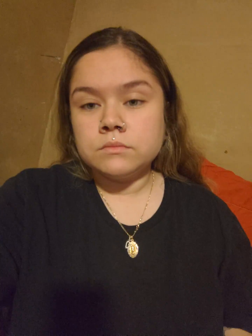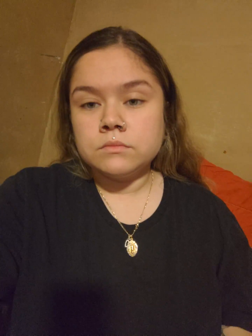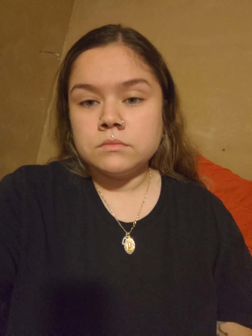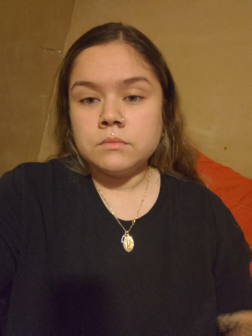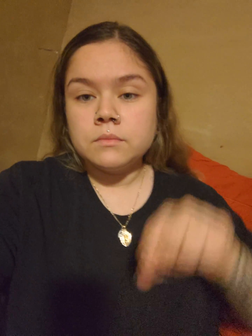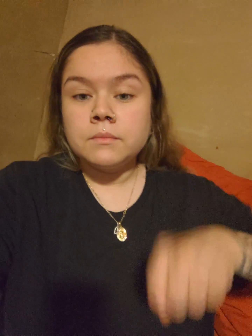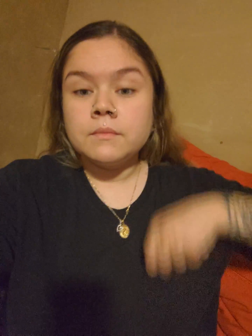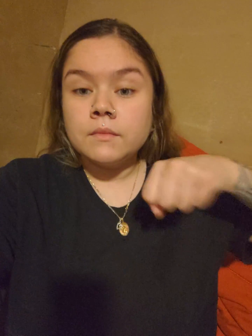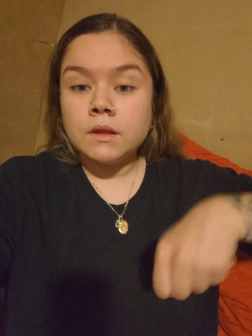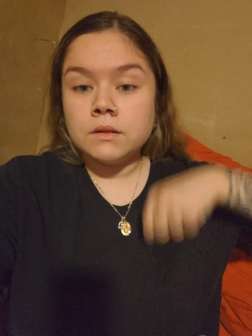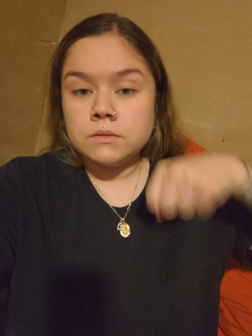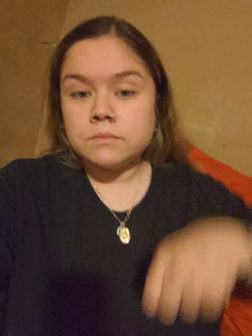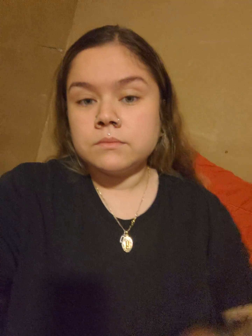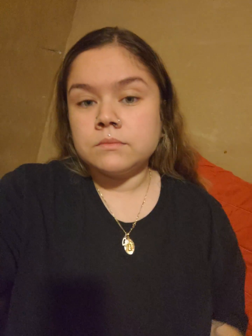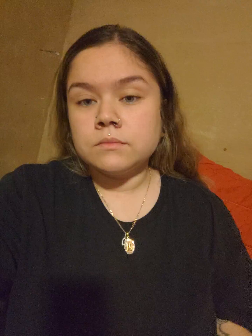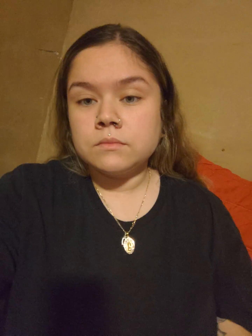bicycle